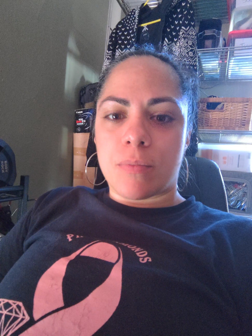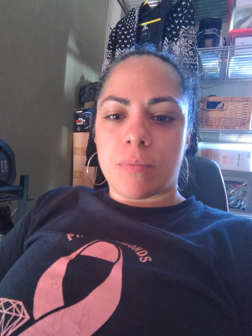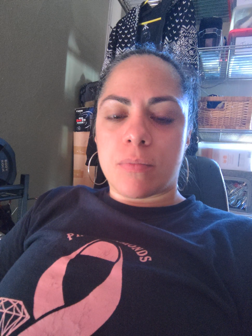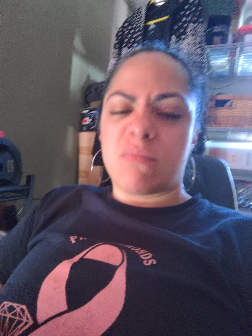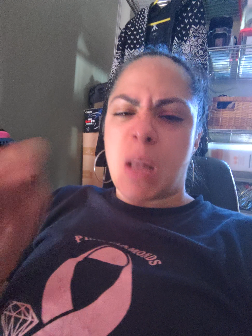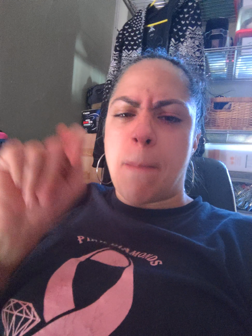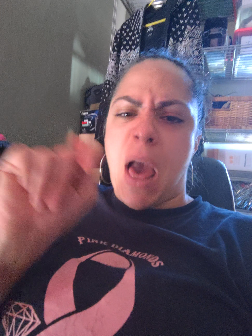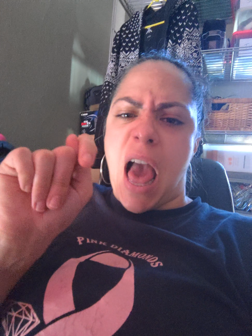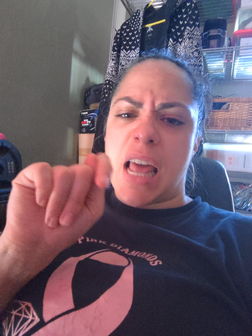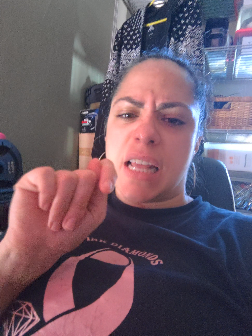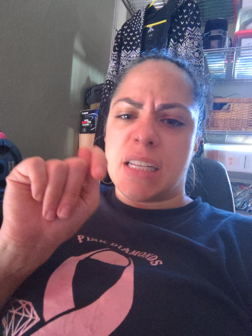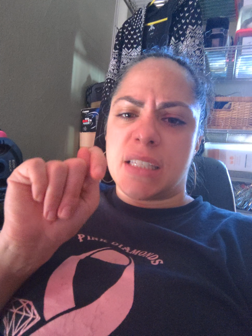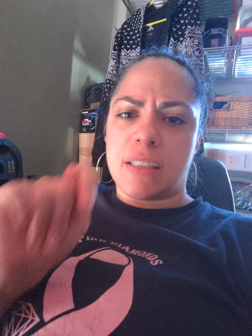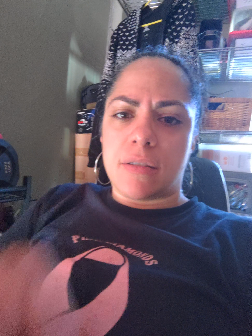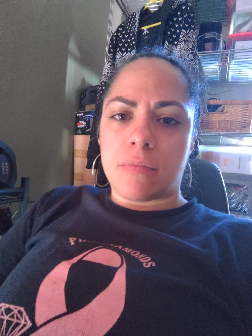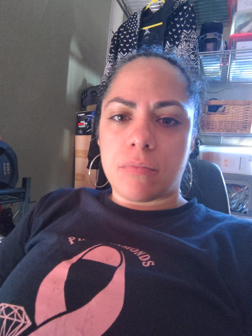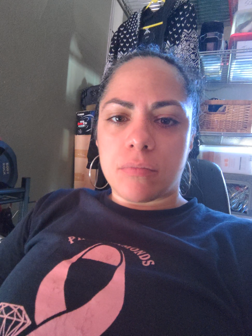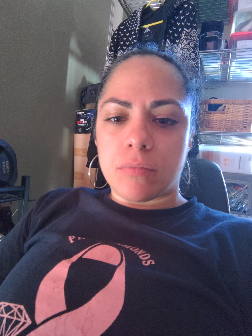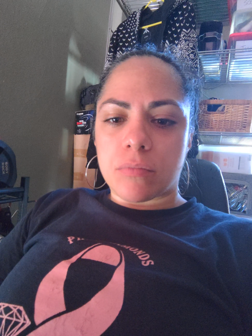potty